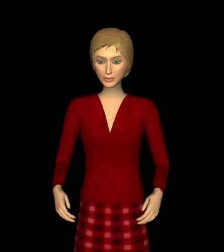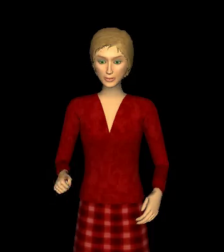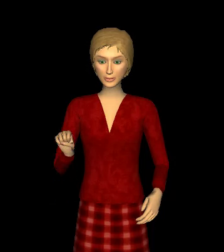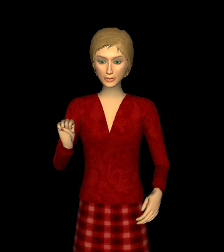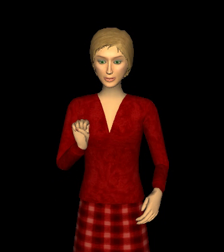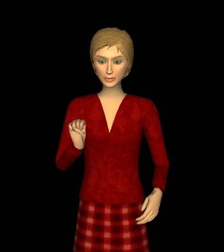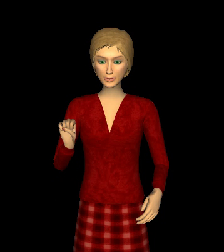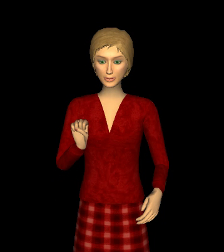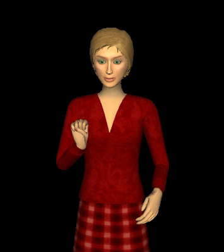أخت